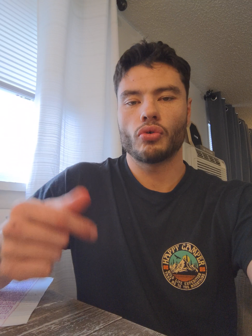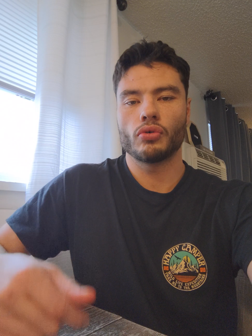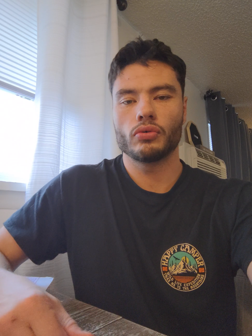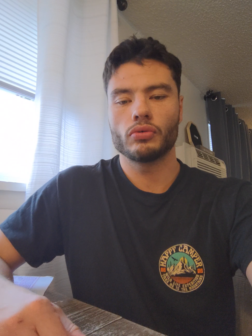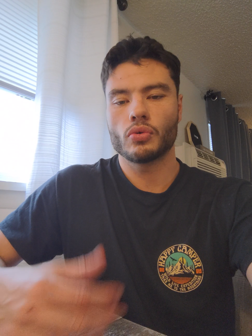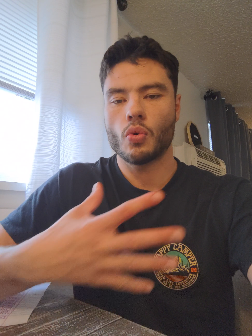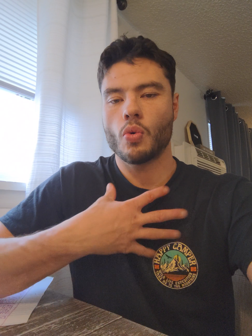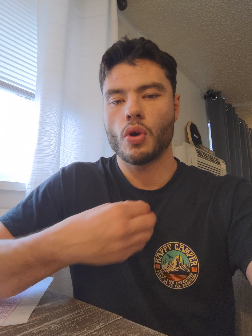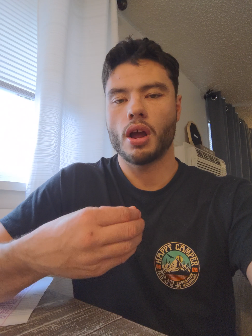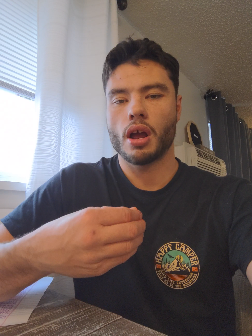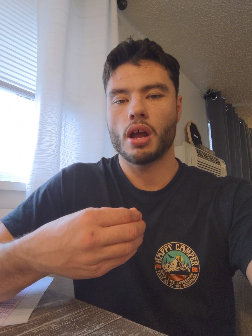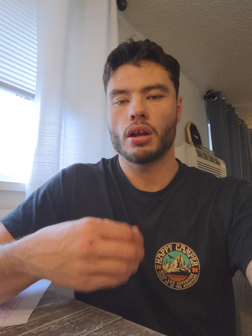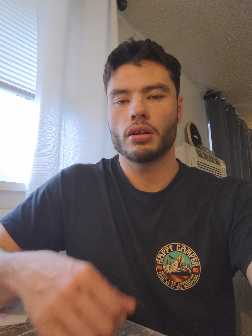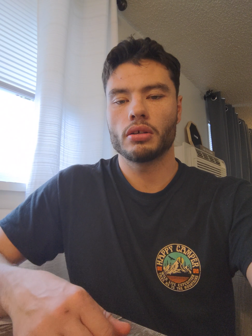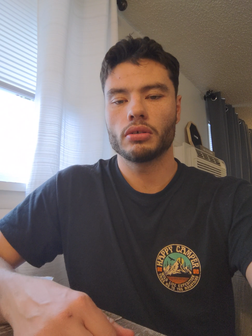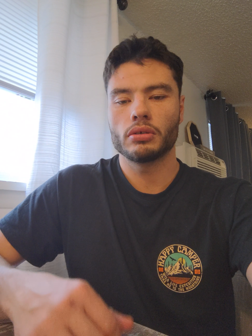white